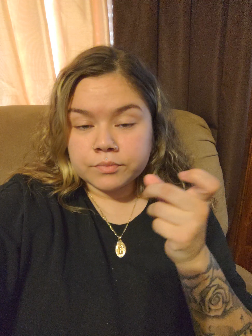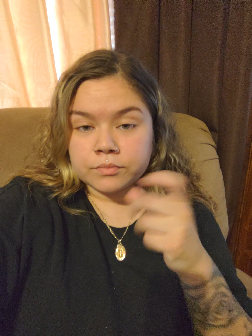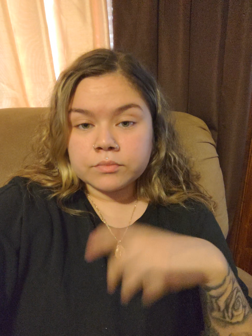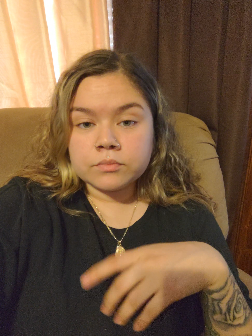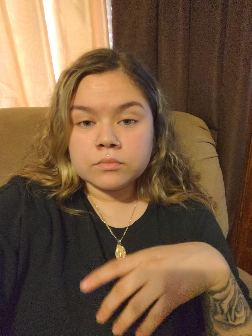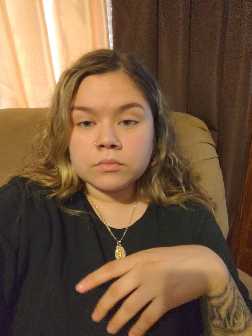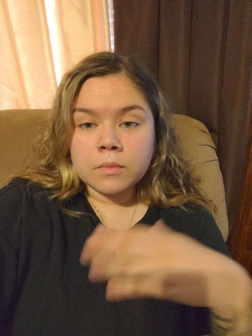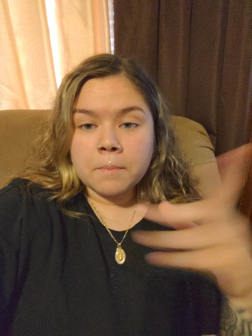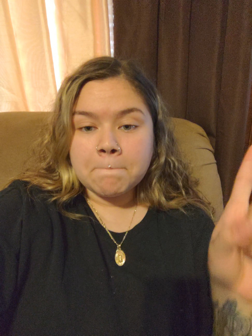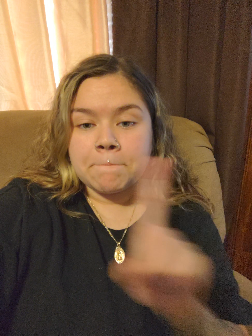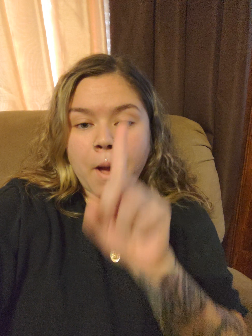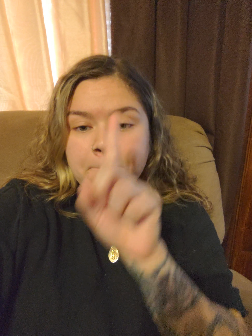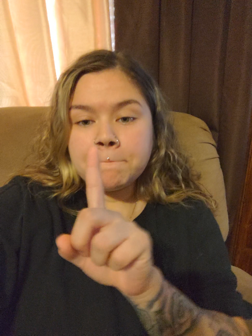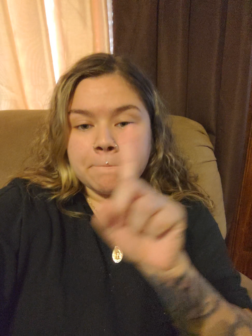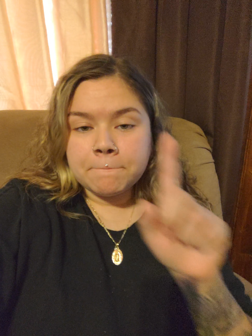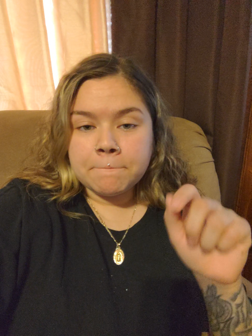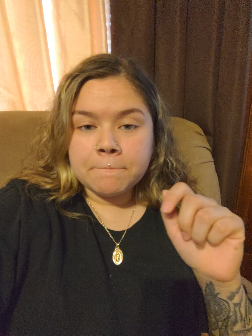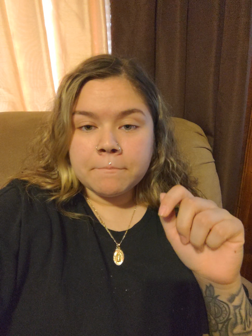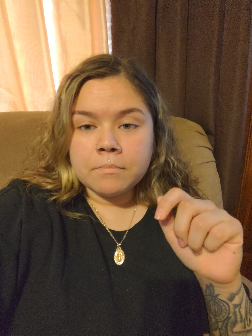bump